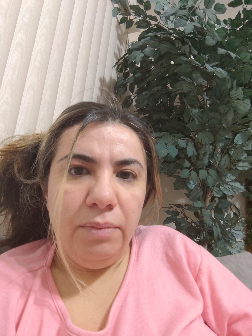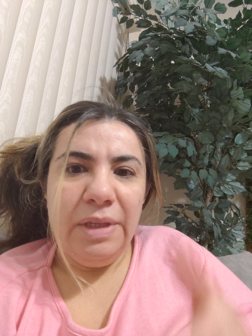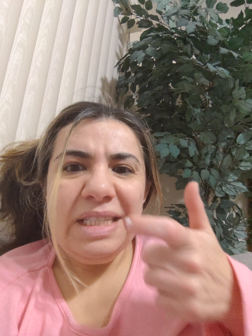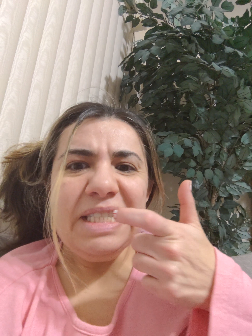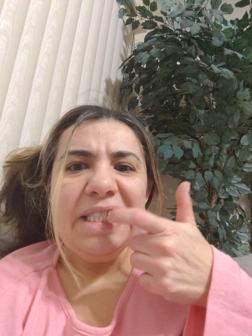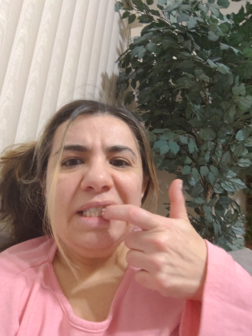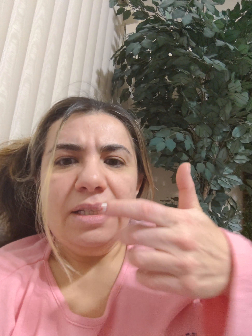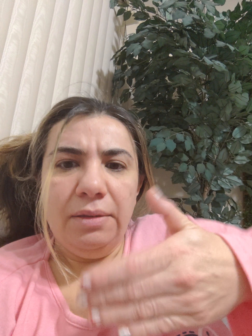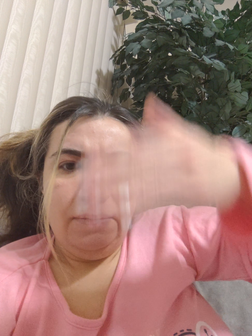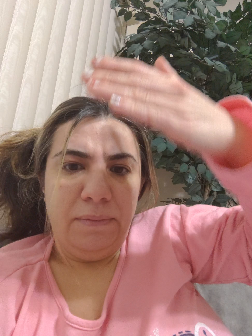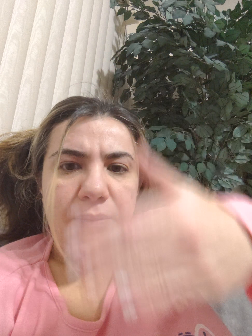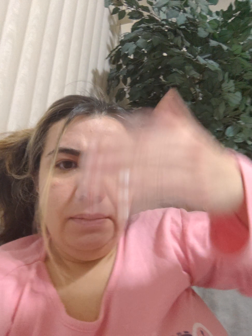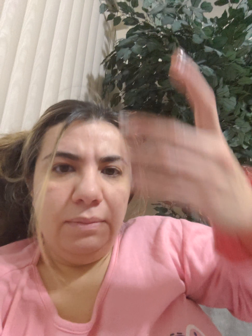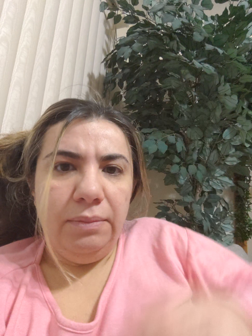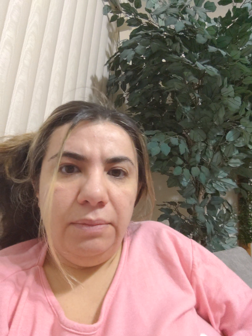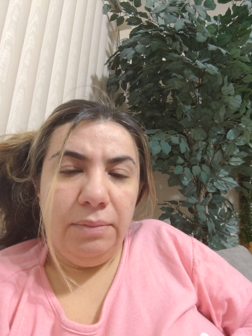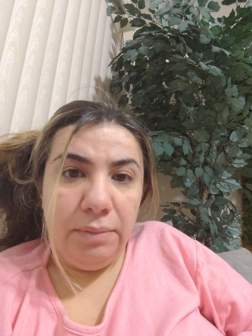window